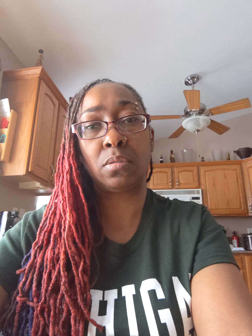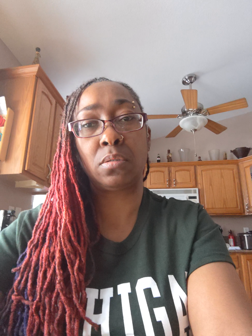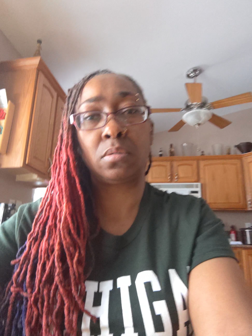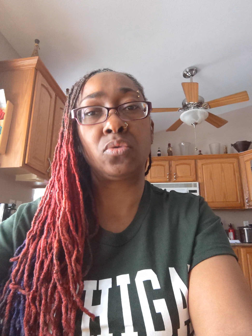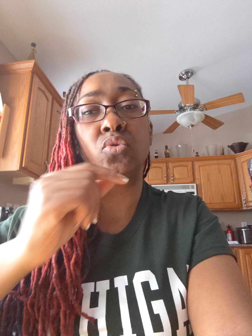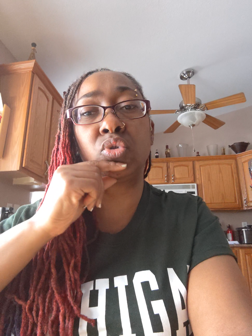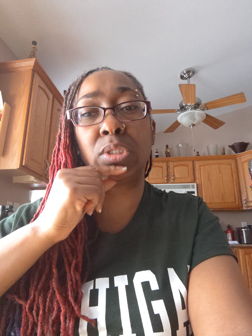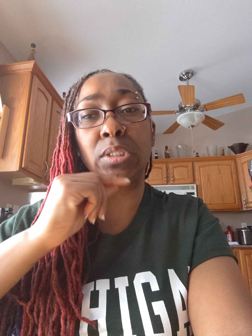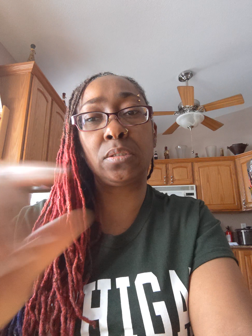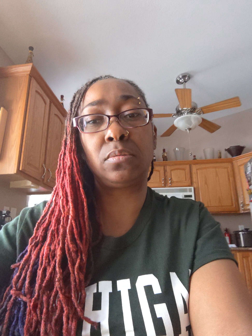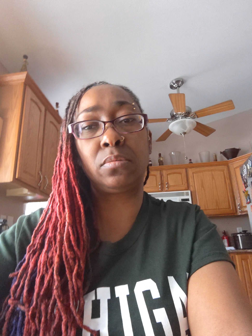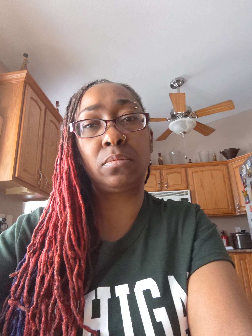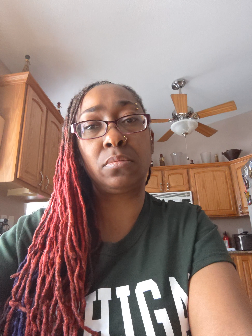chin